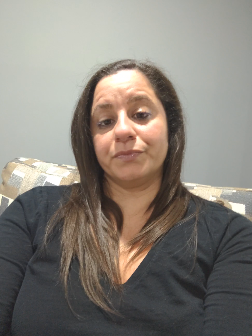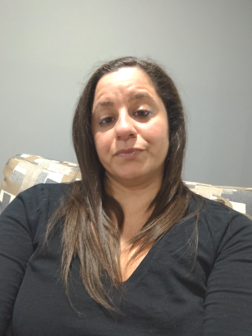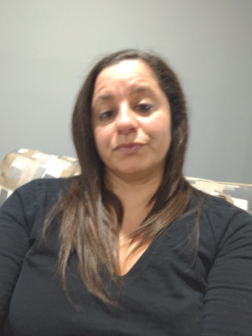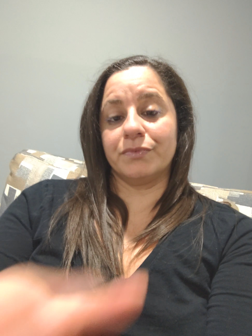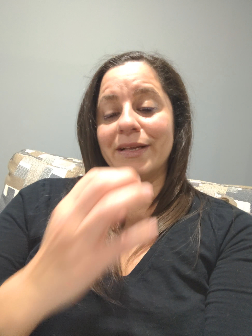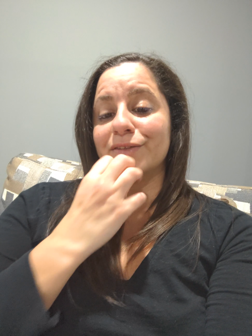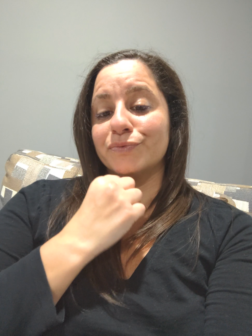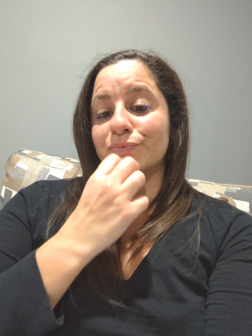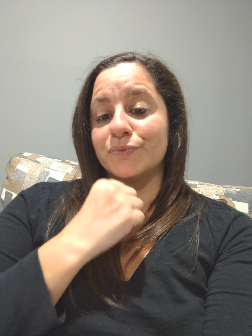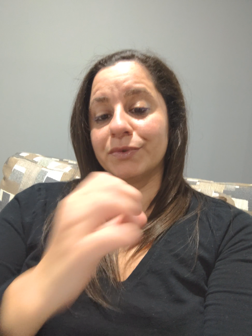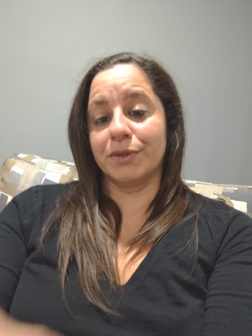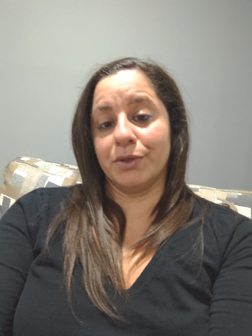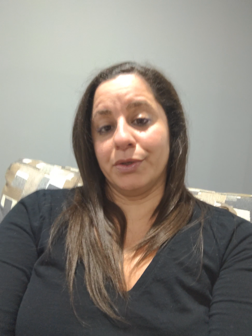underwear